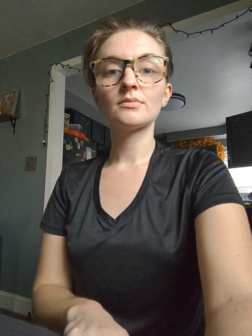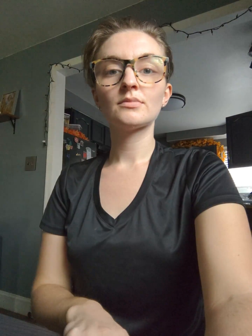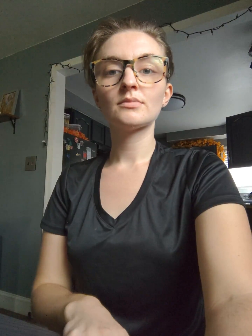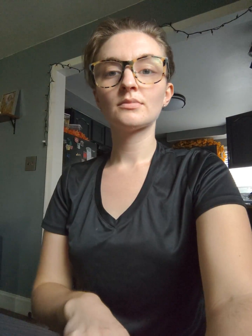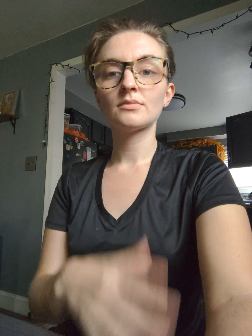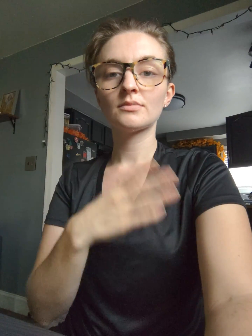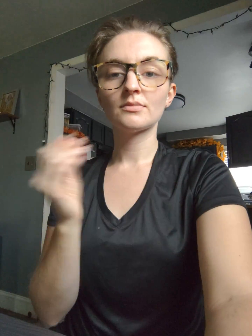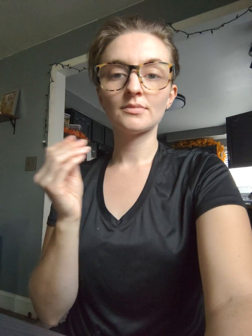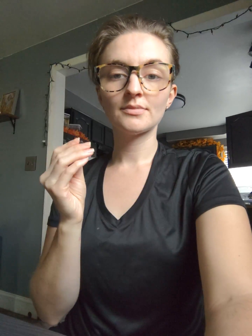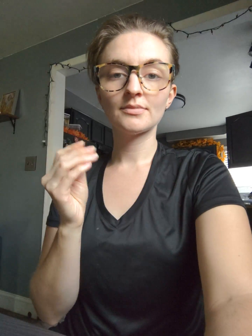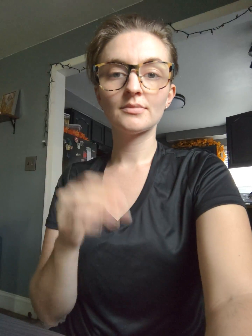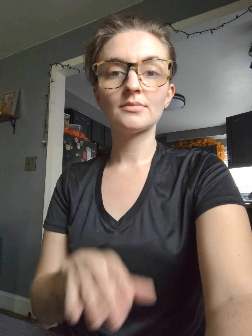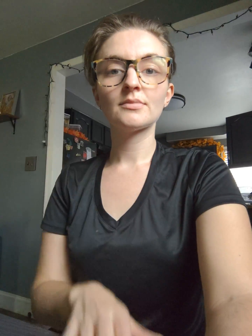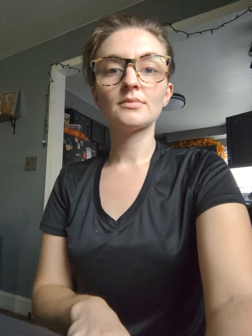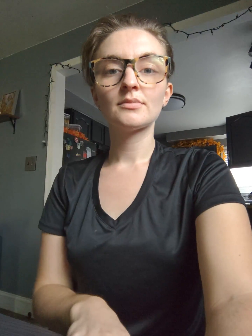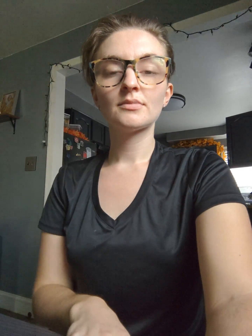and